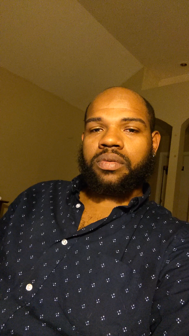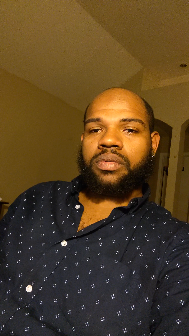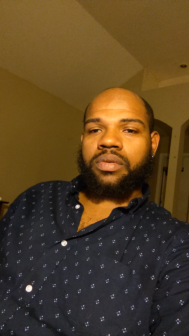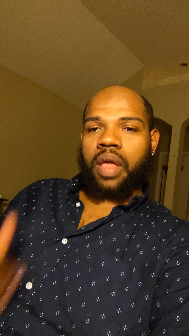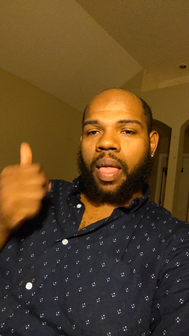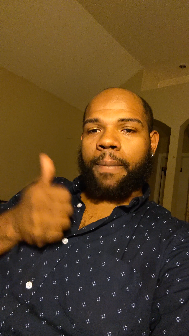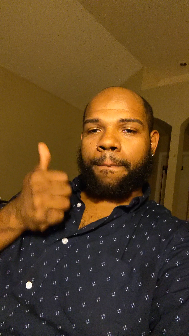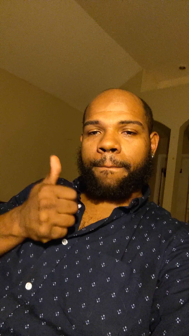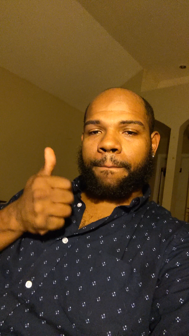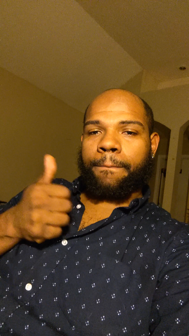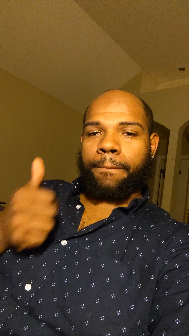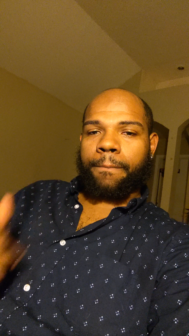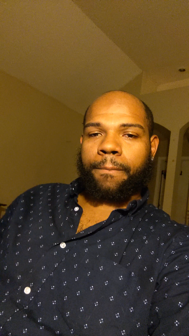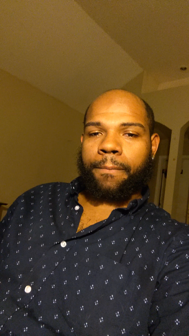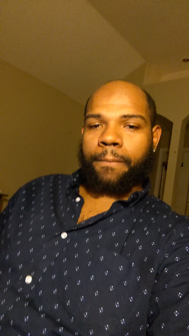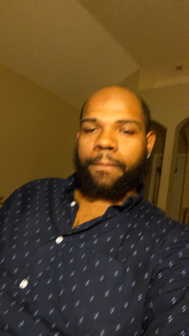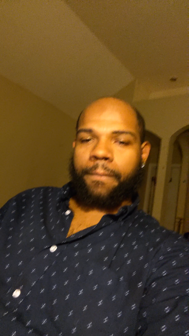help